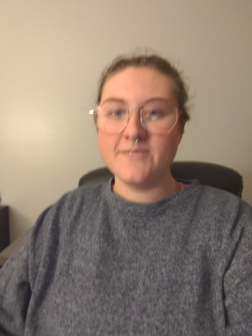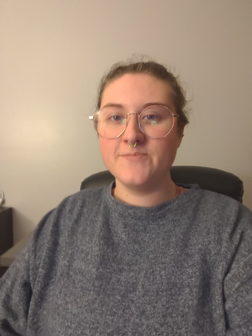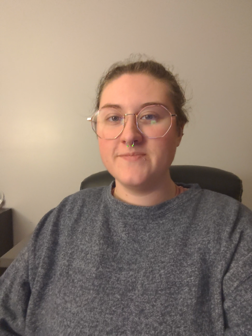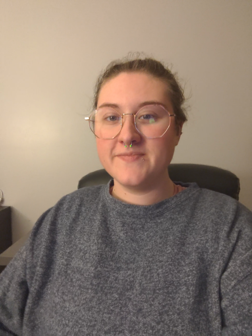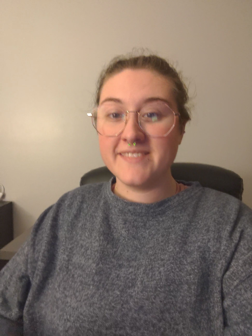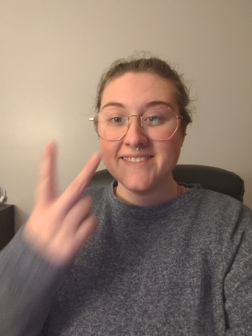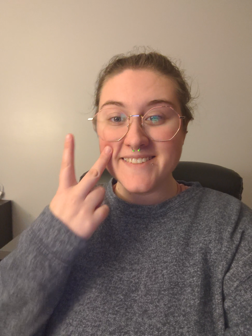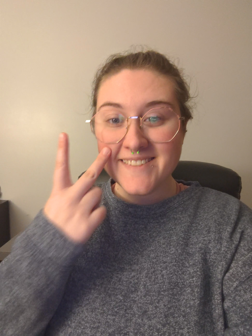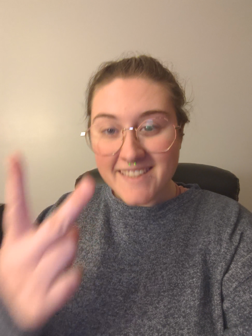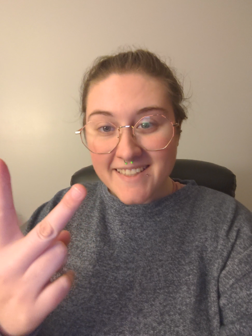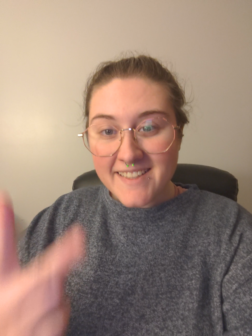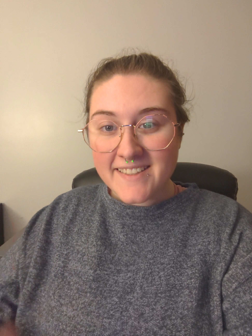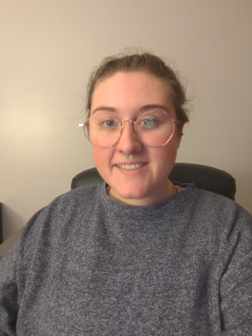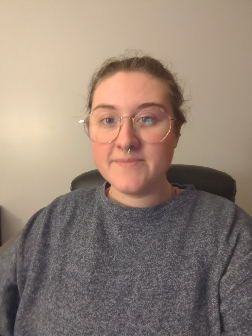see